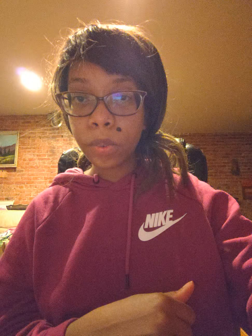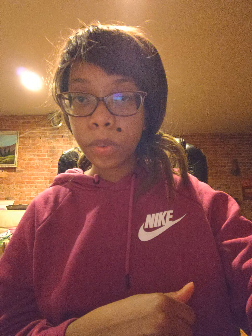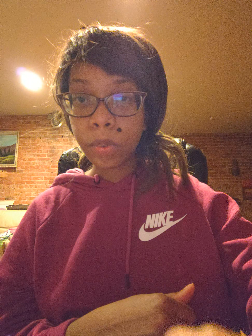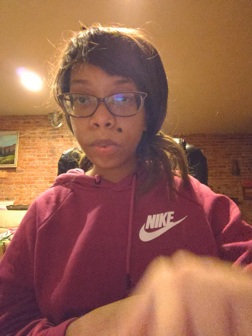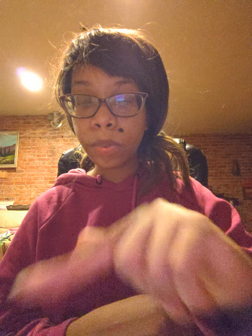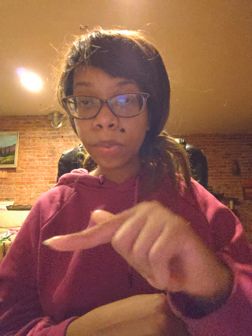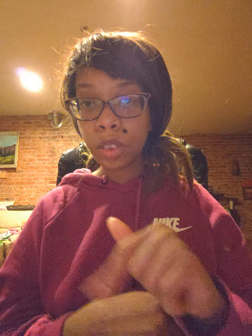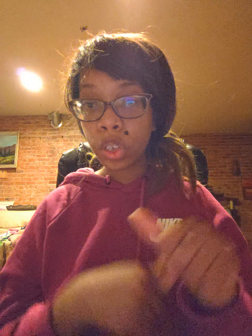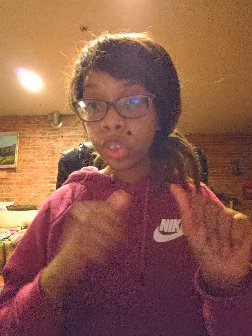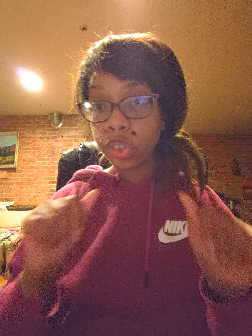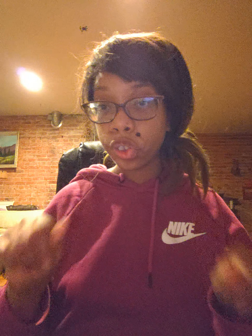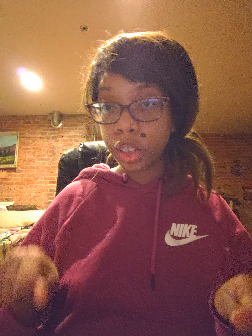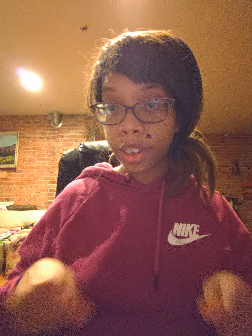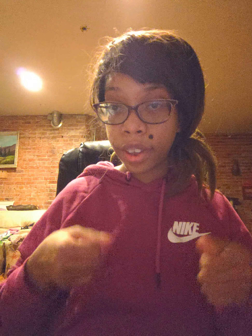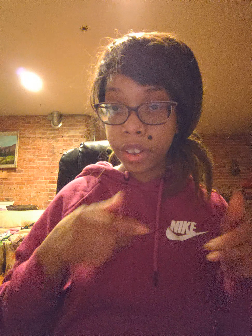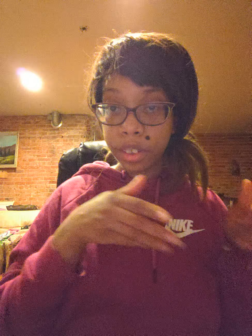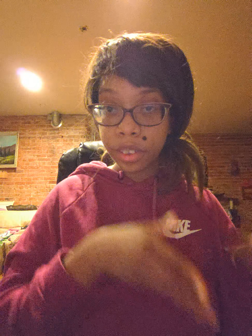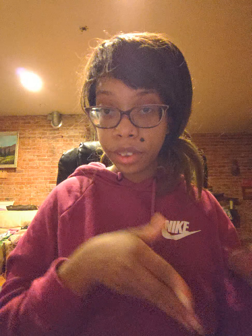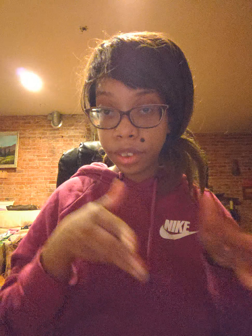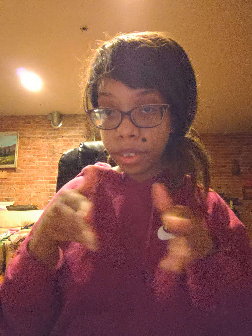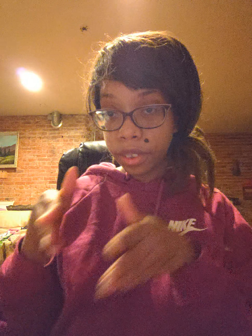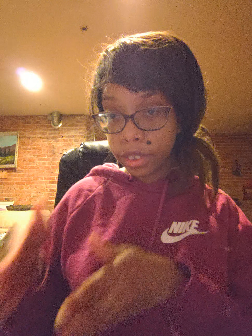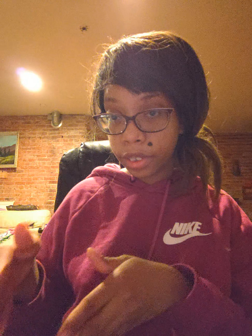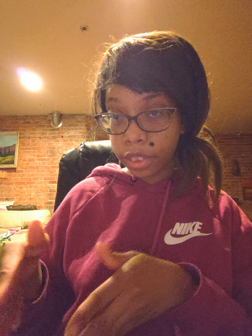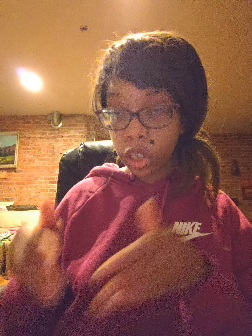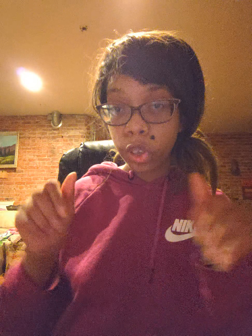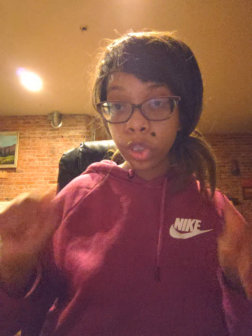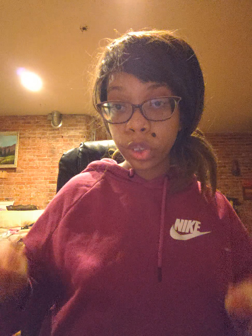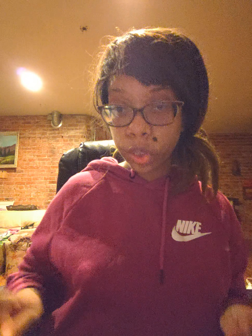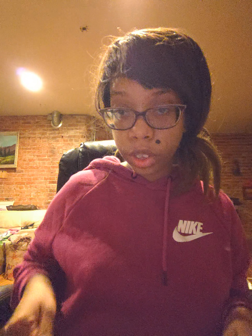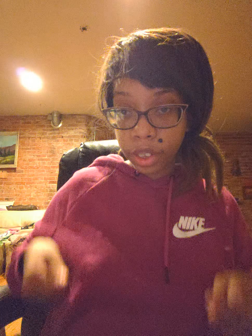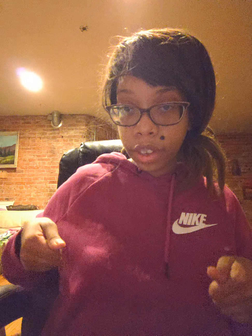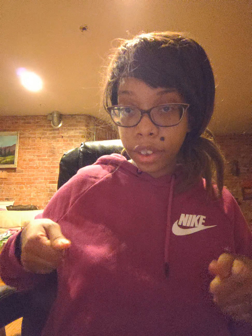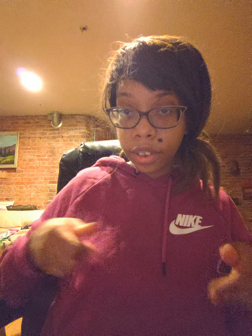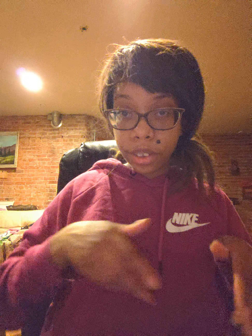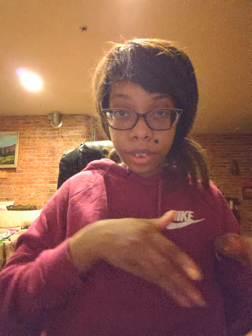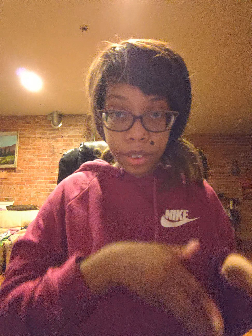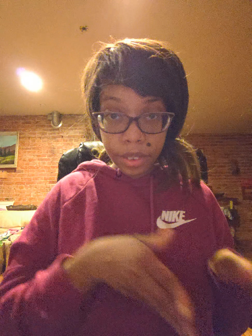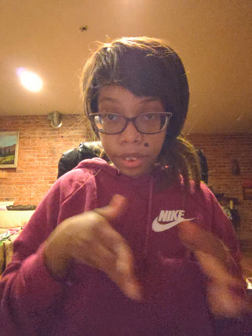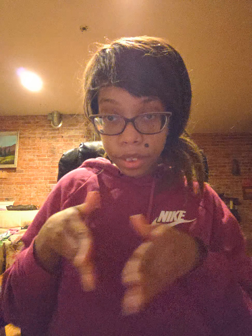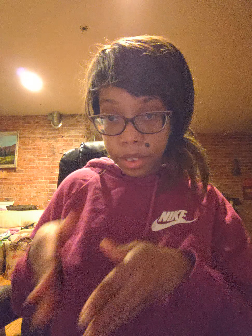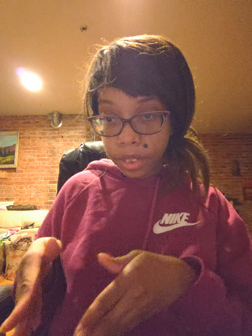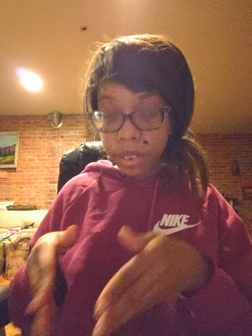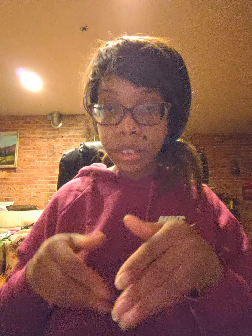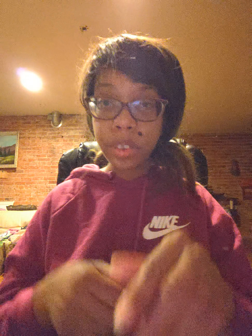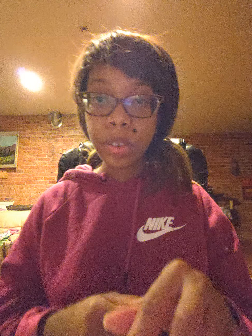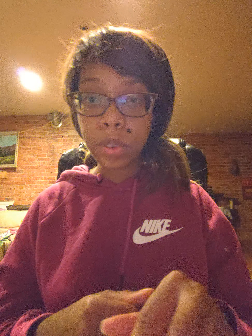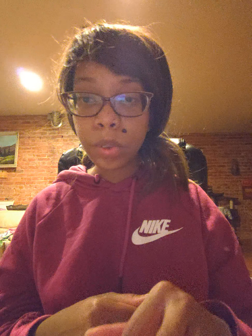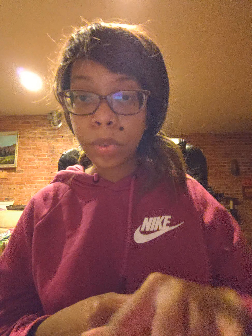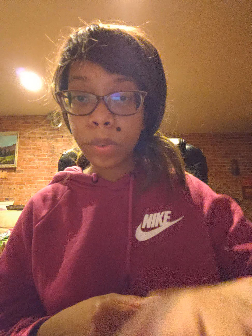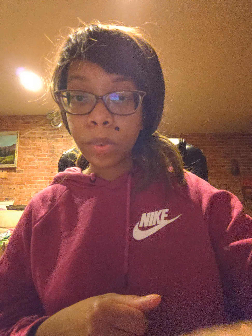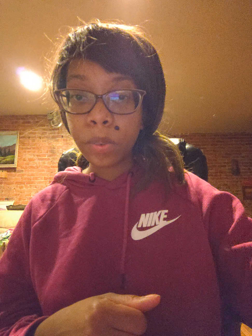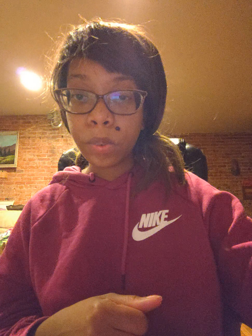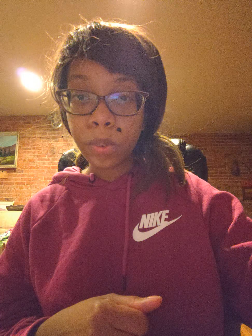jeans